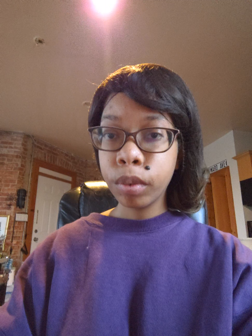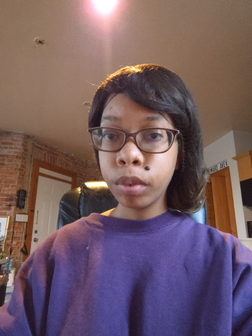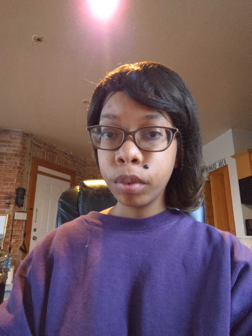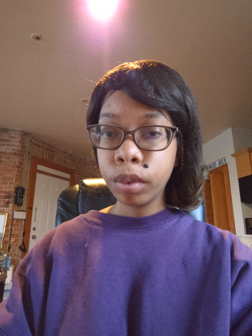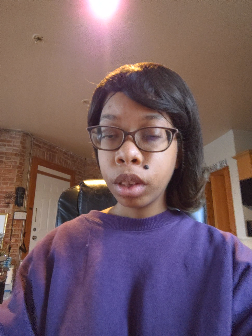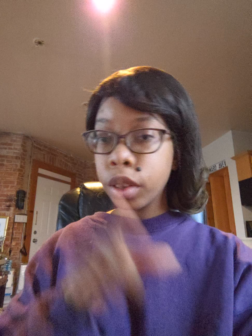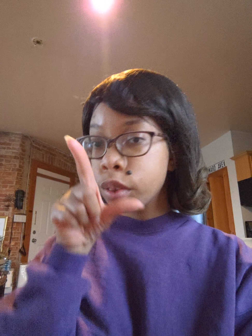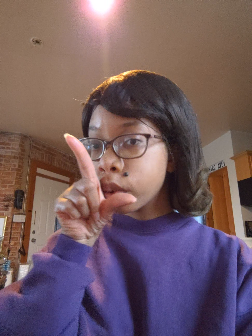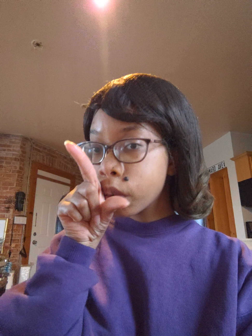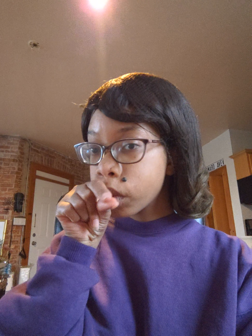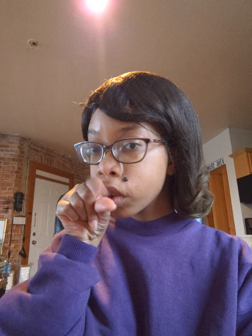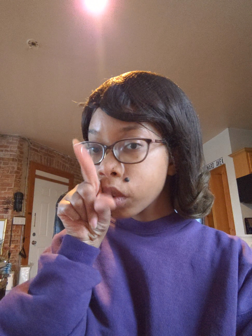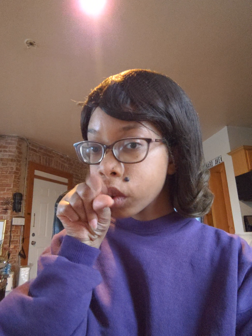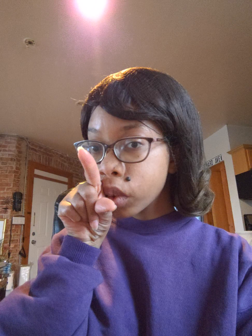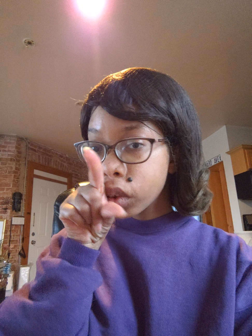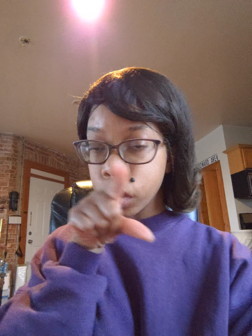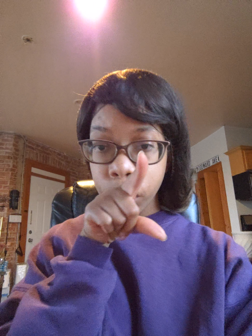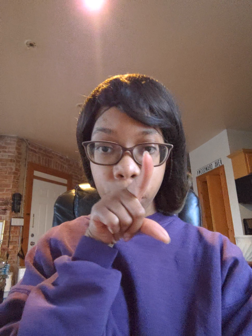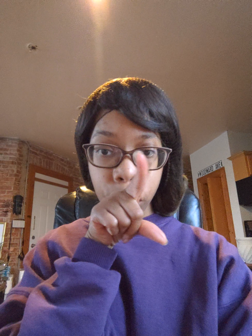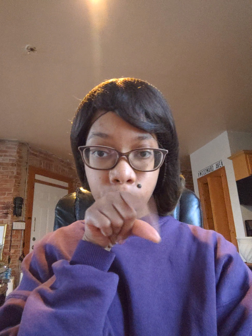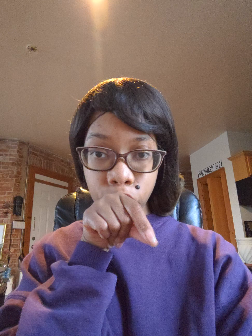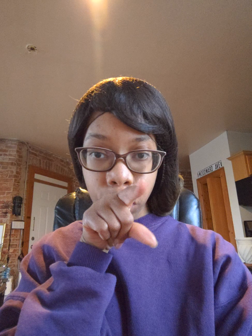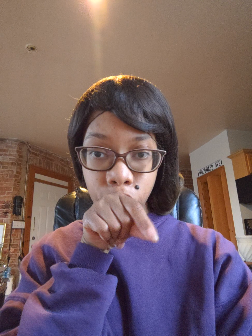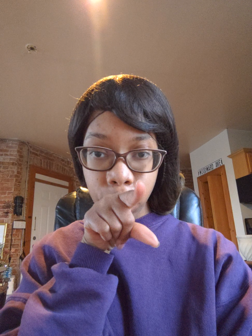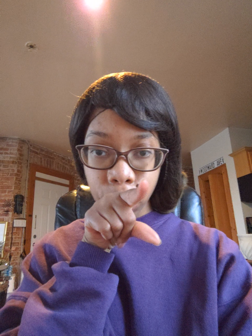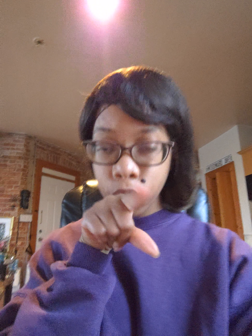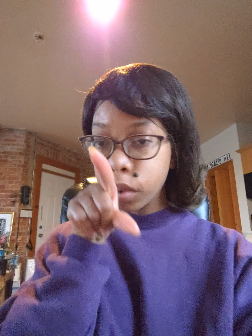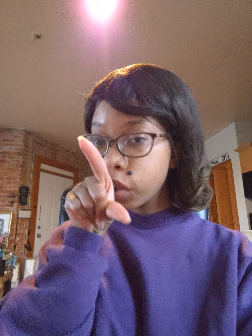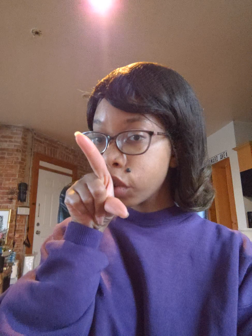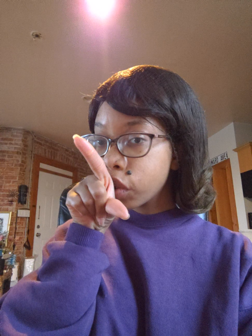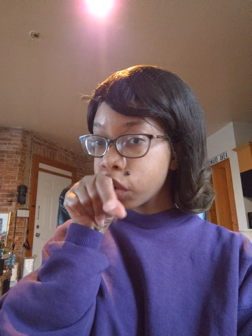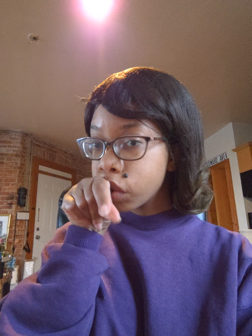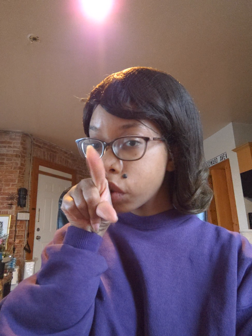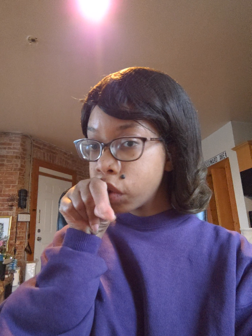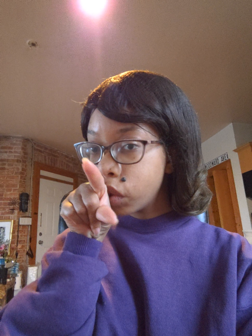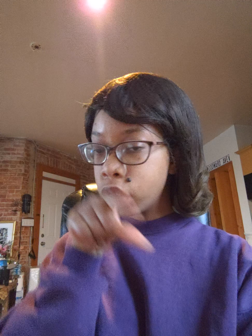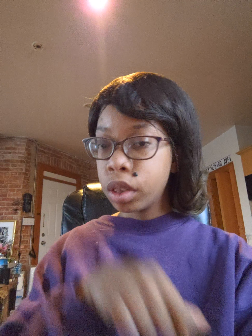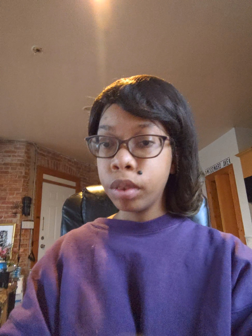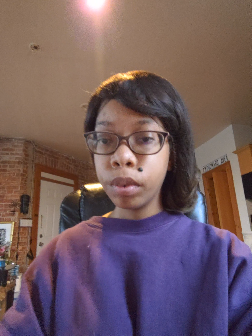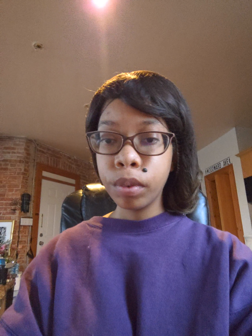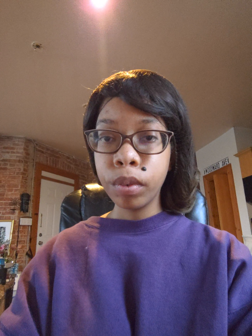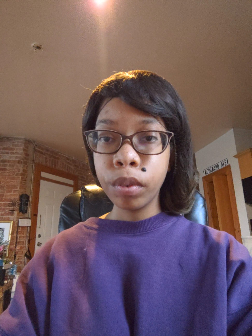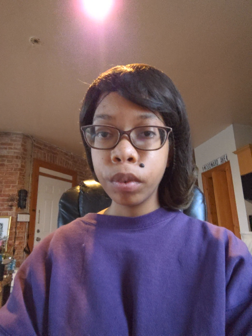bird